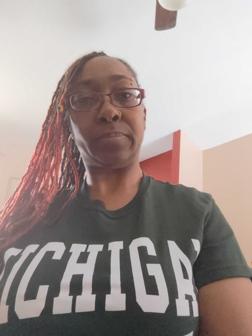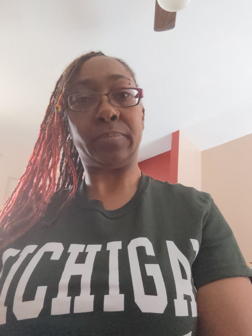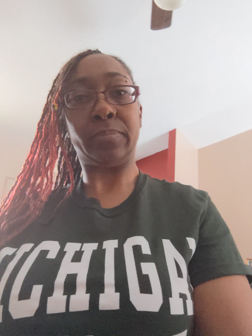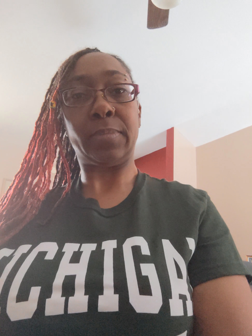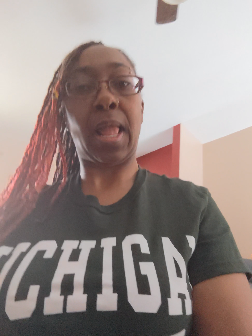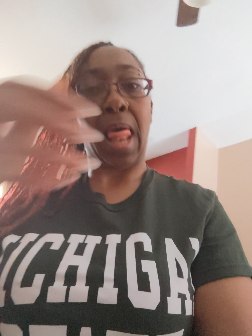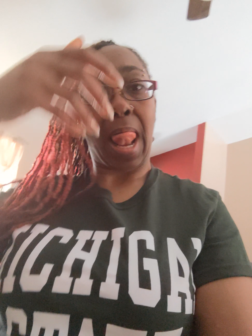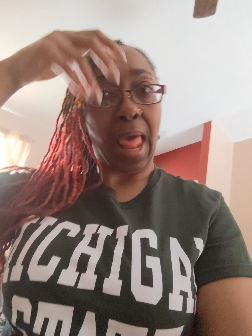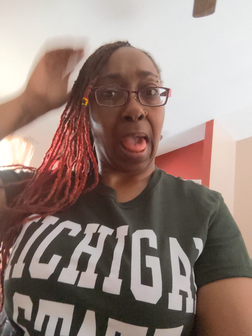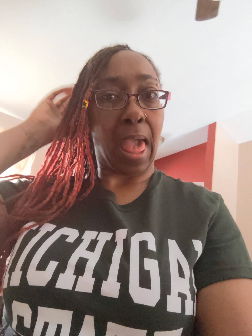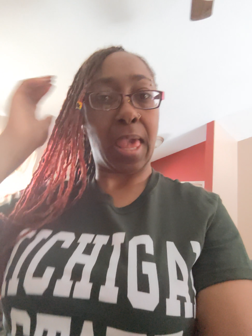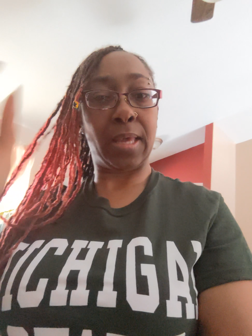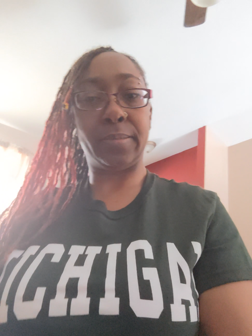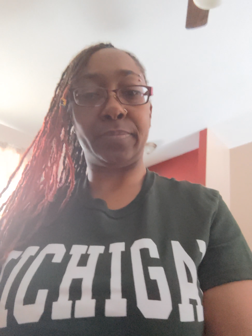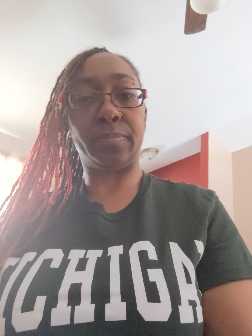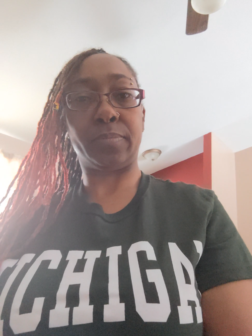lion